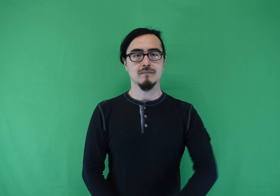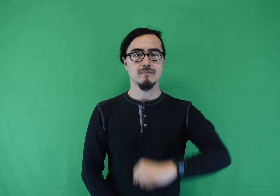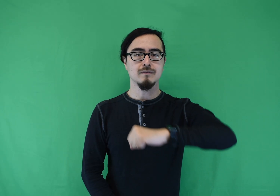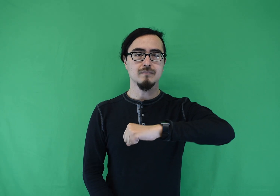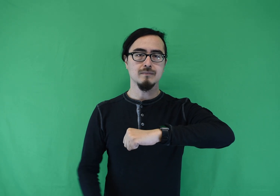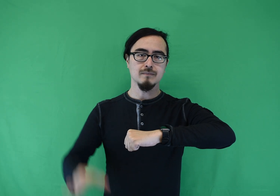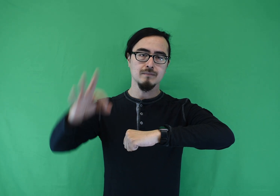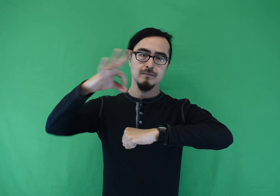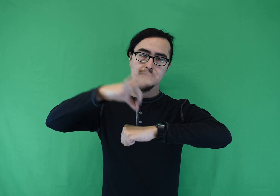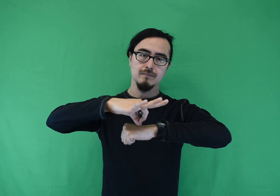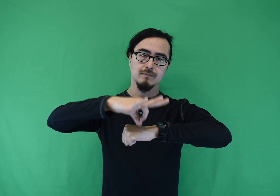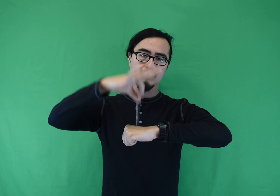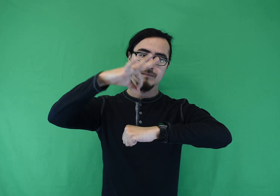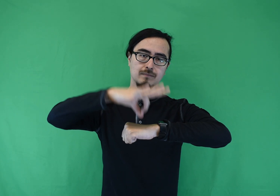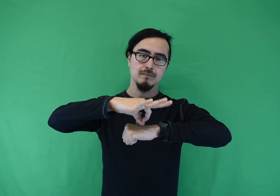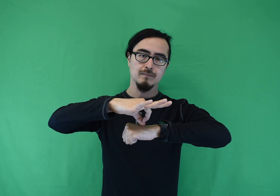farmacia